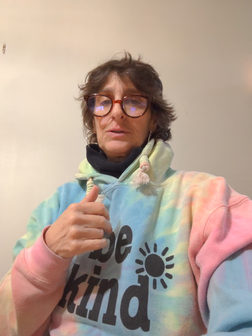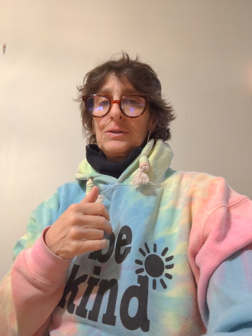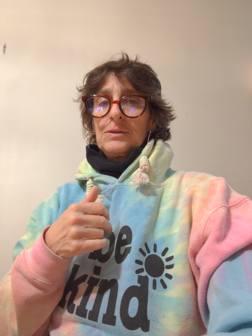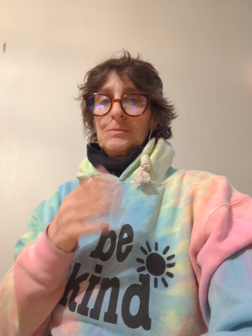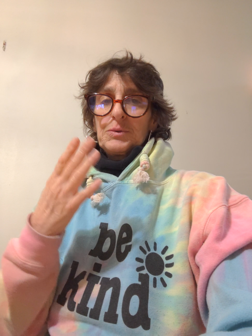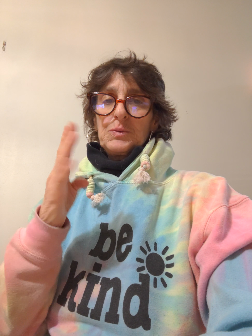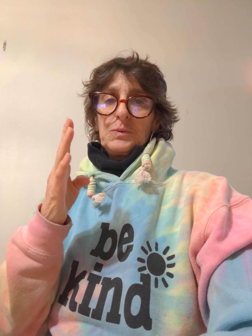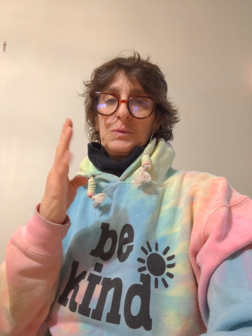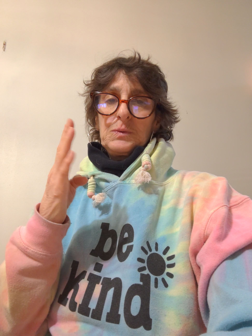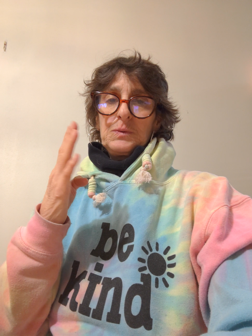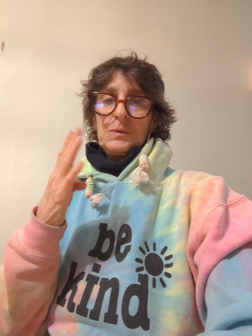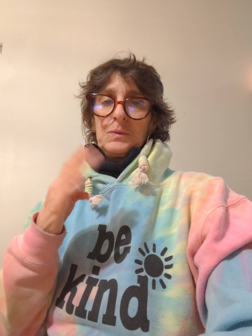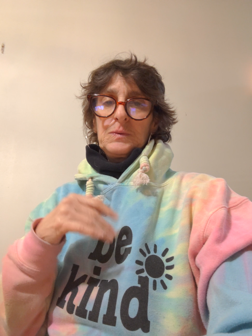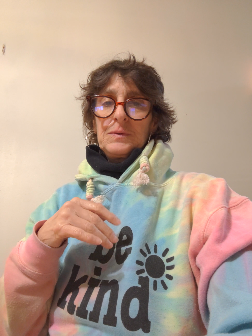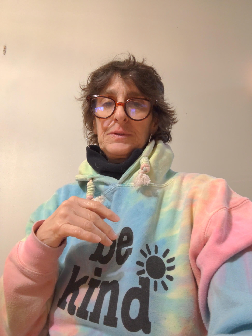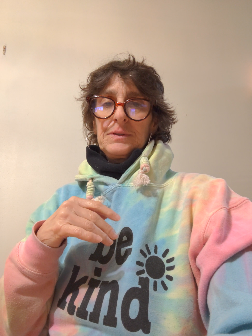blue